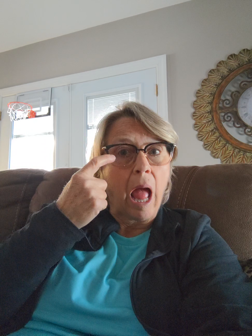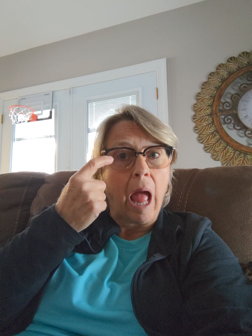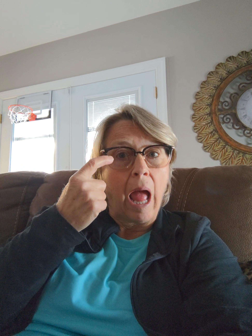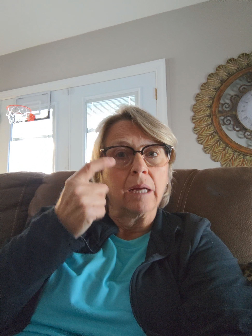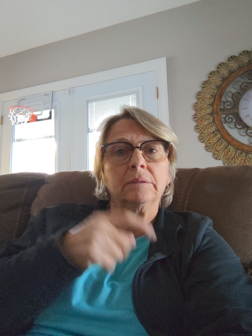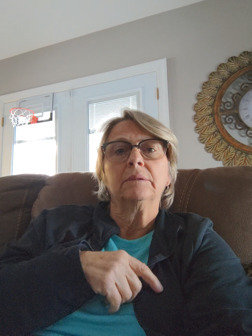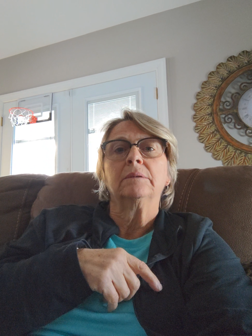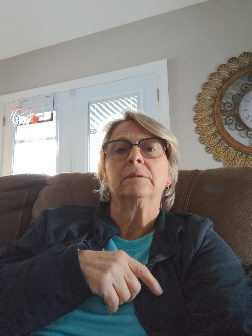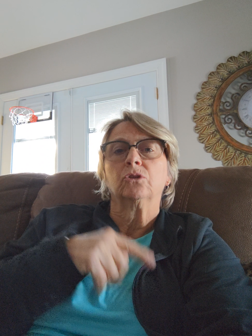eye